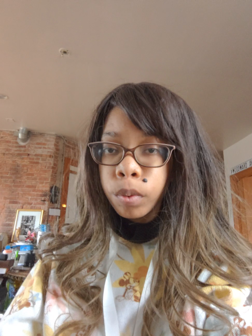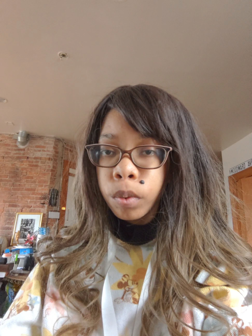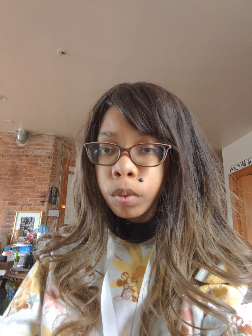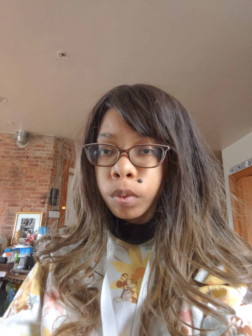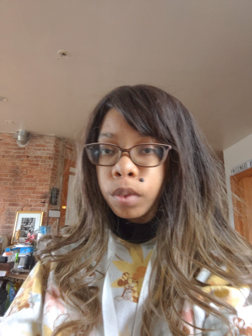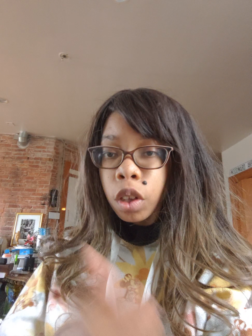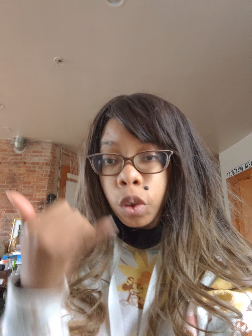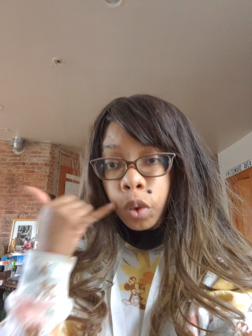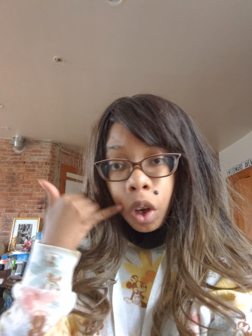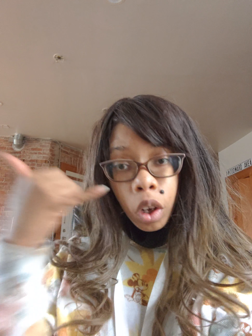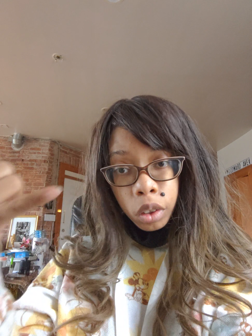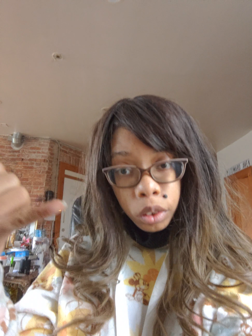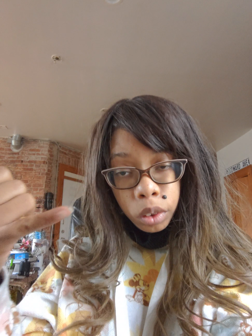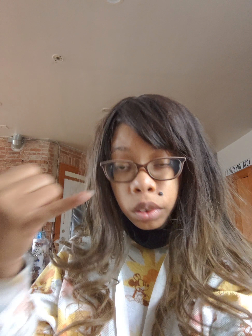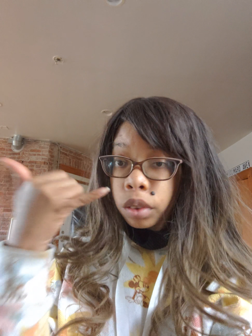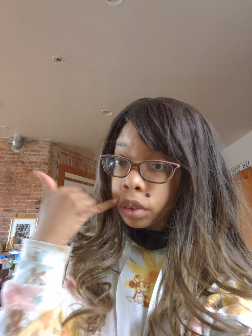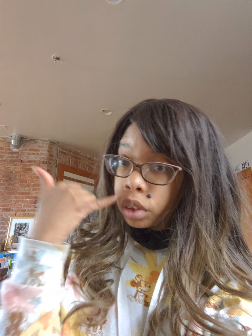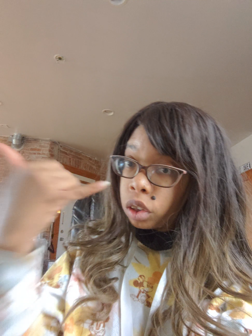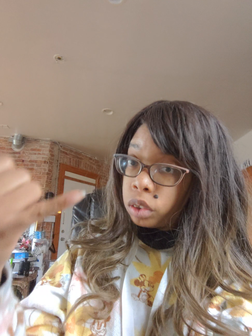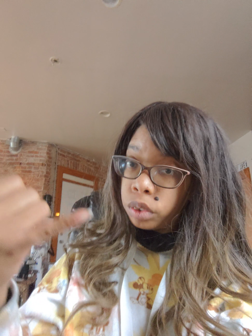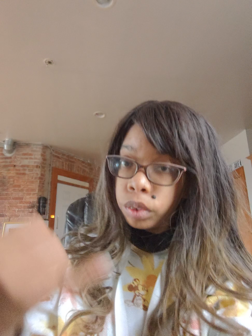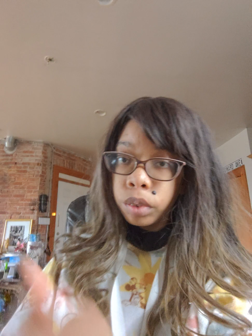call on the phone